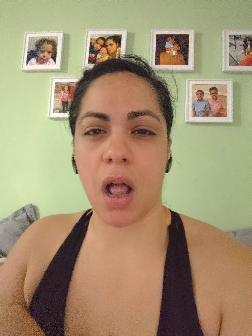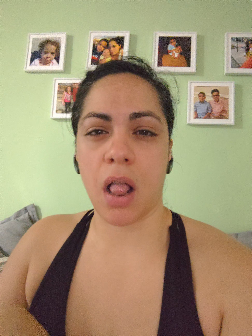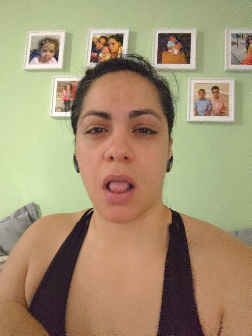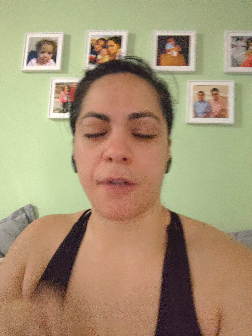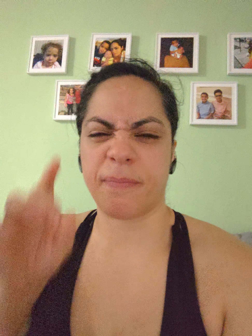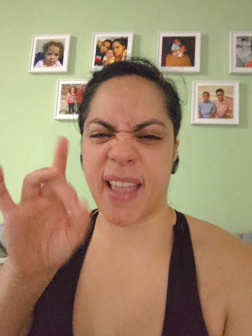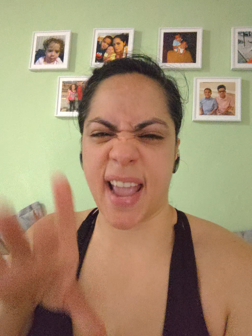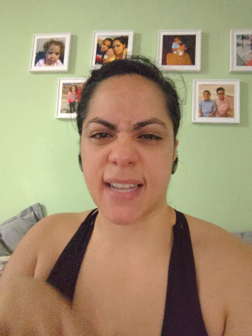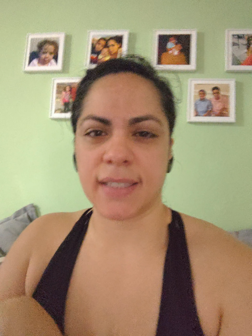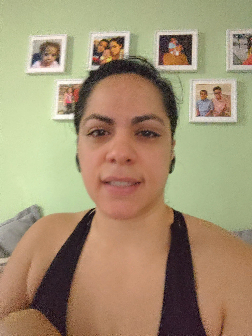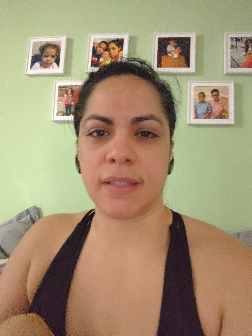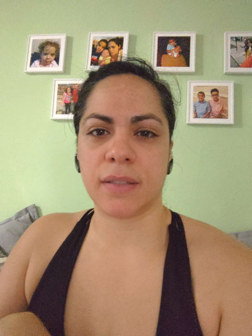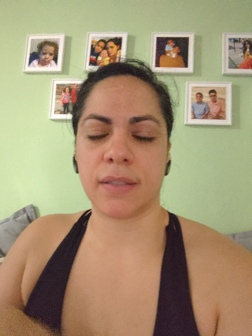hate